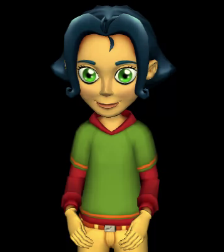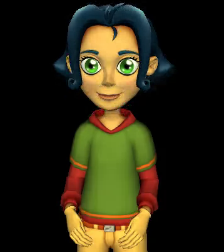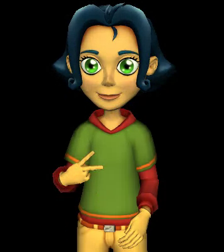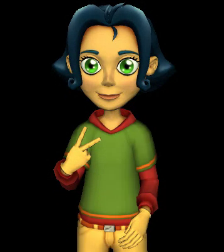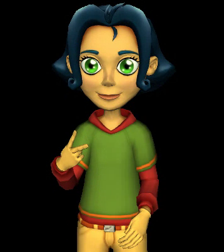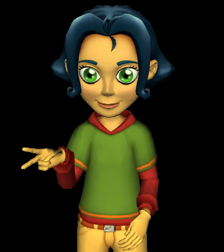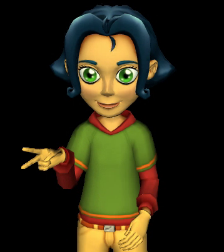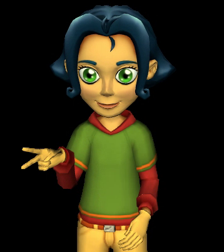ينتمي إلى